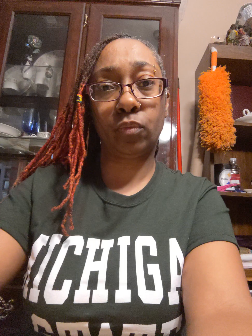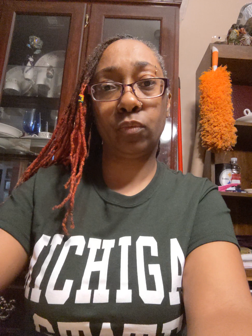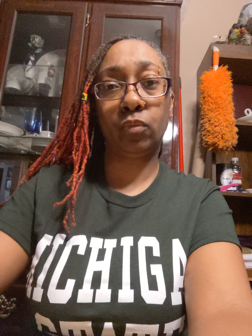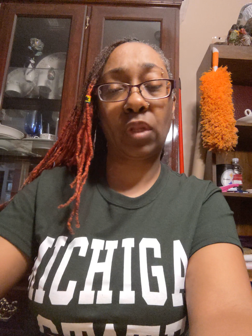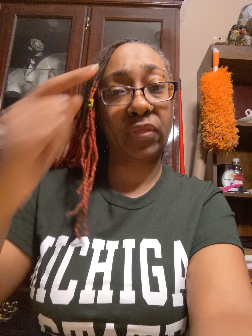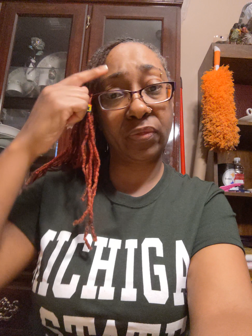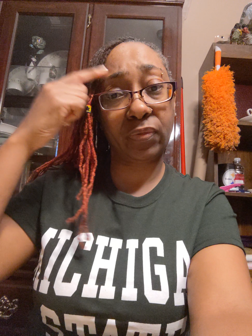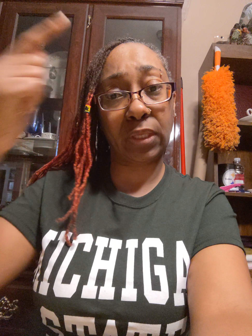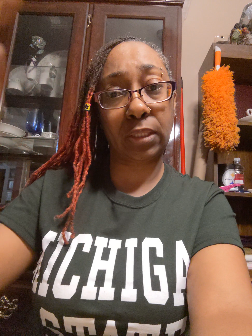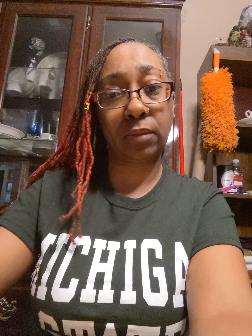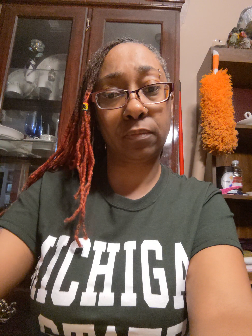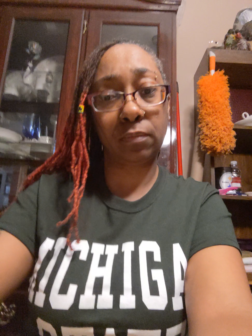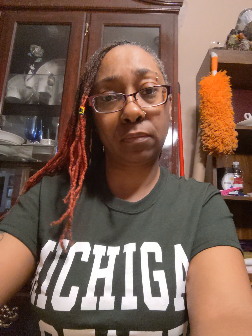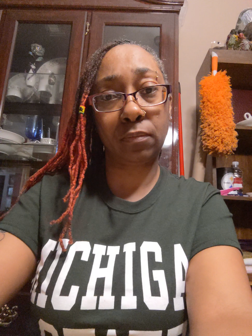think